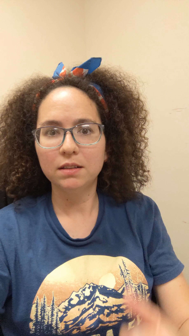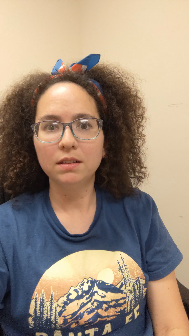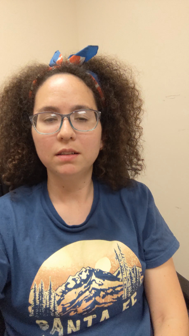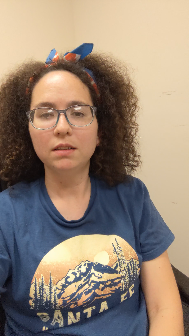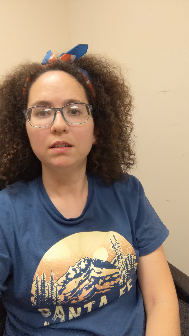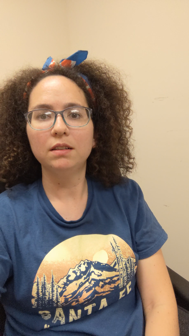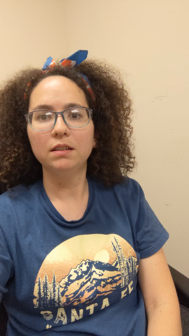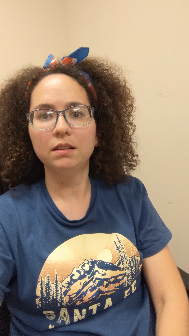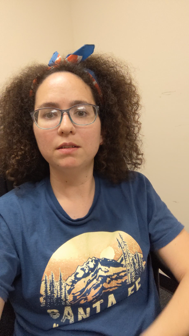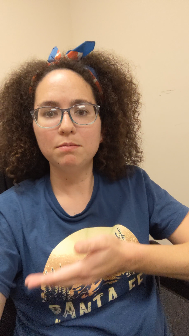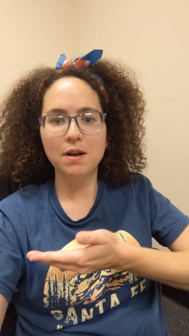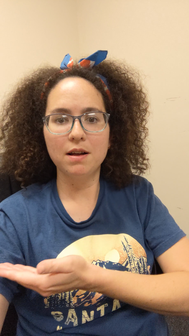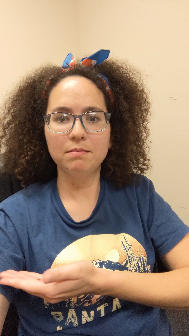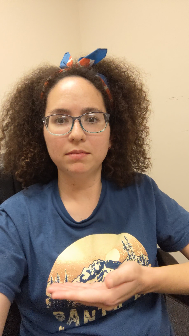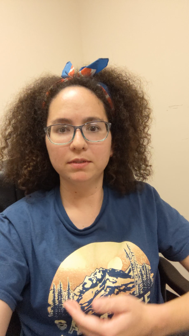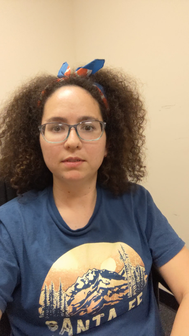baby